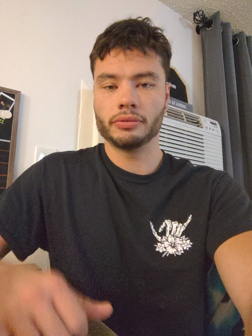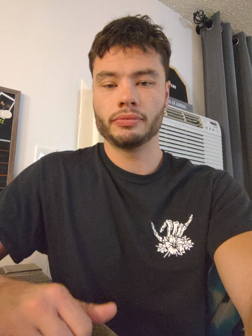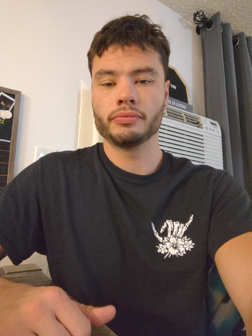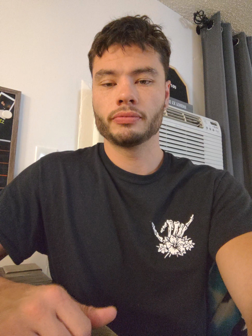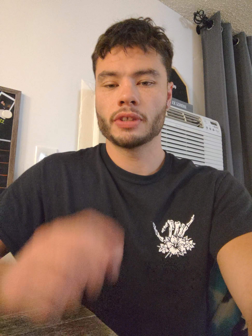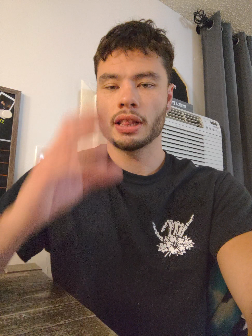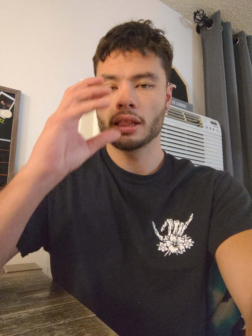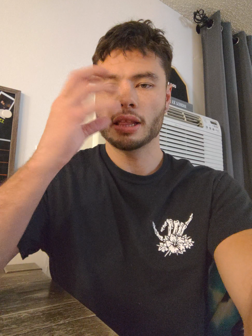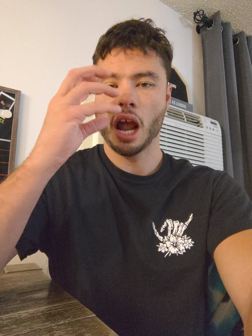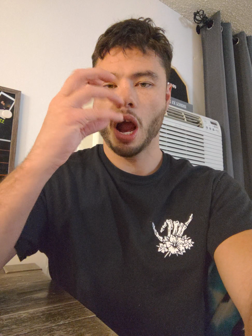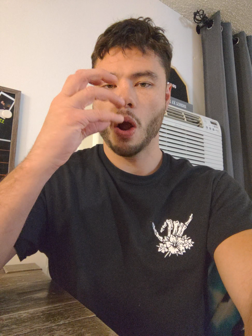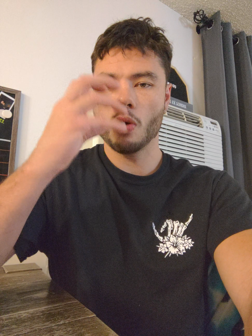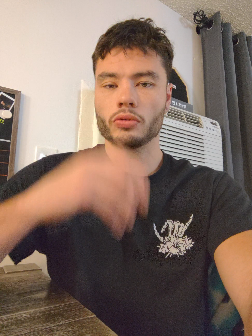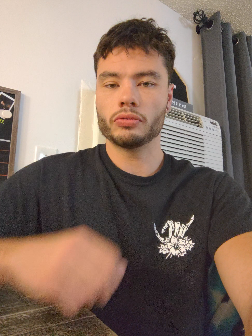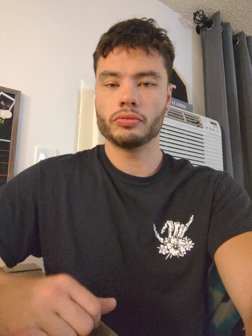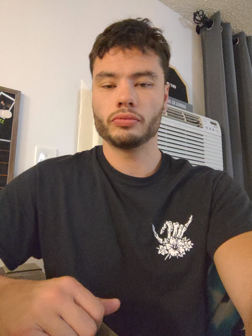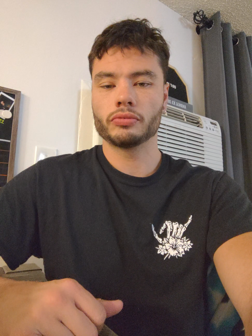clown